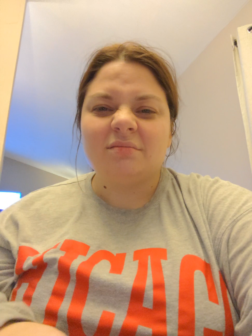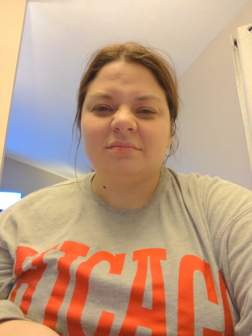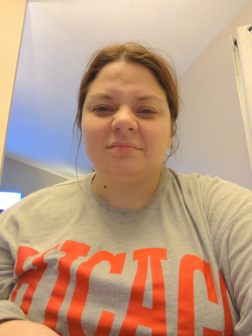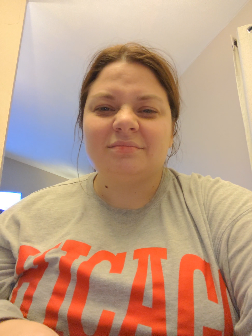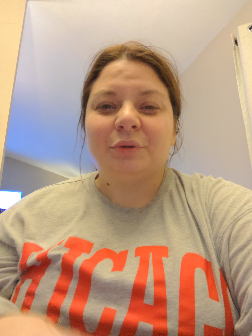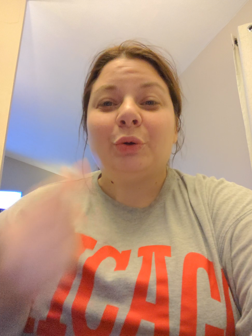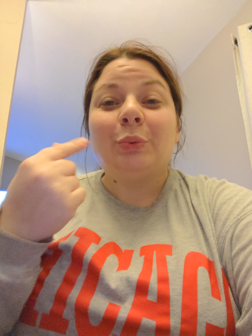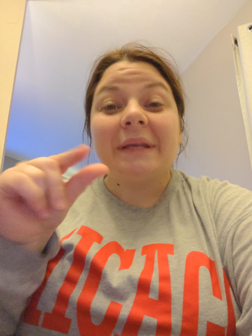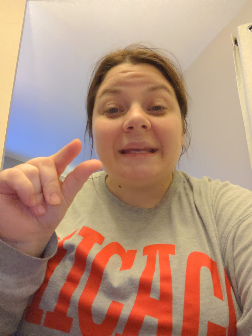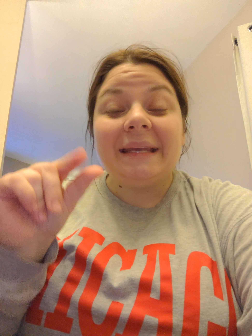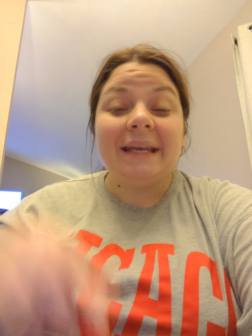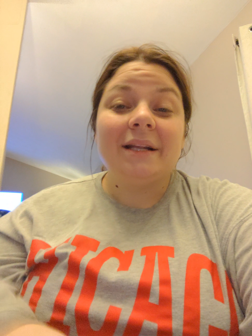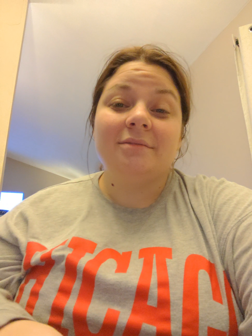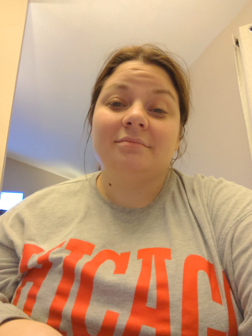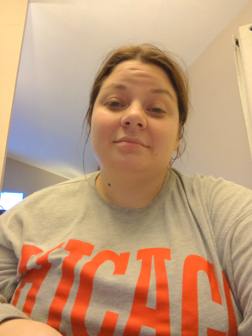green